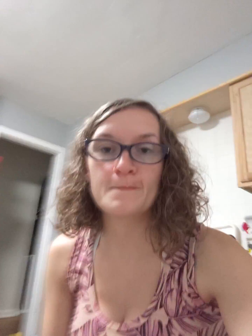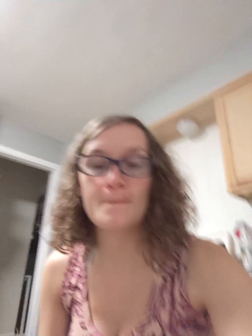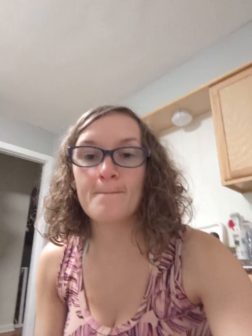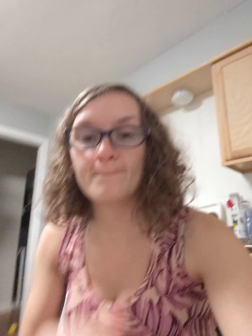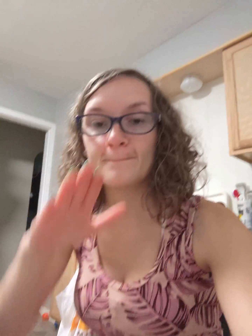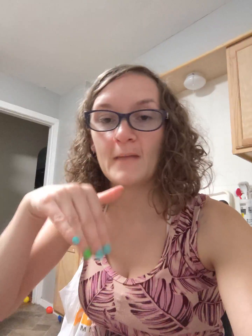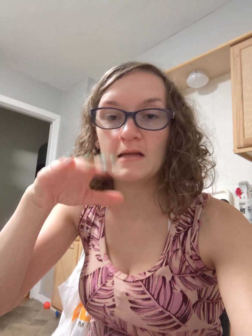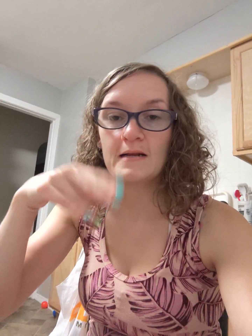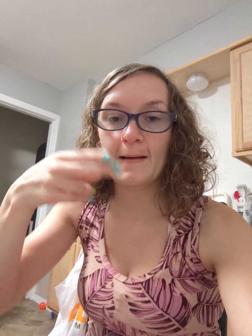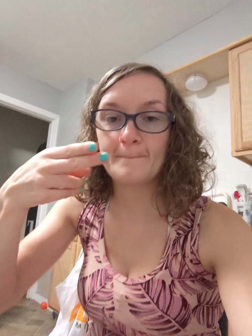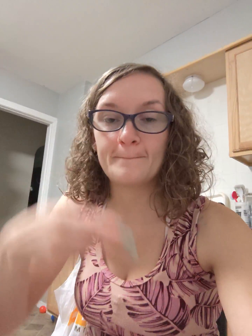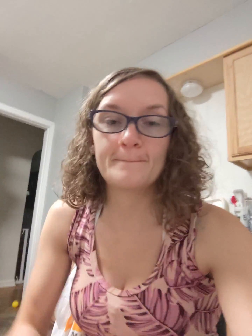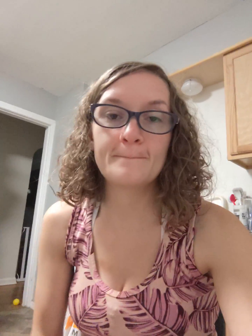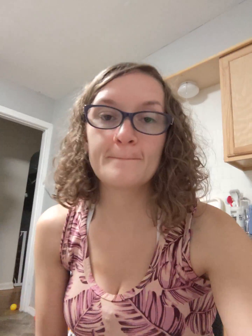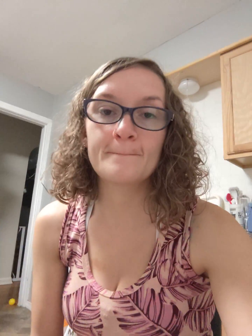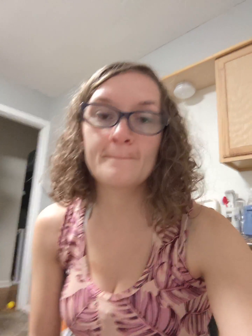pet's name